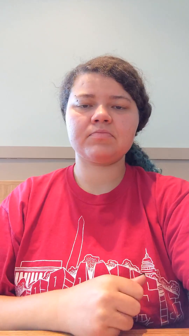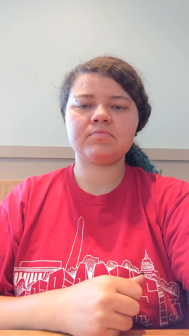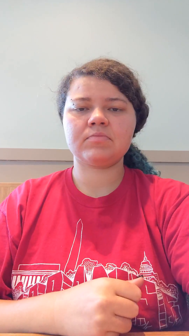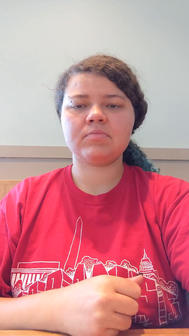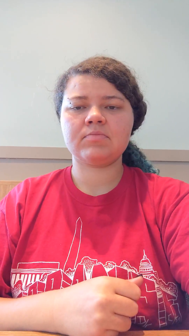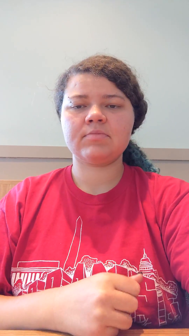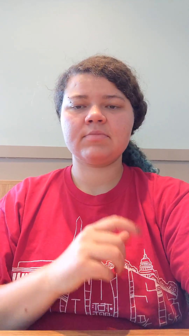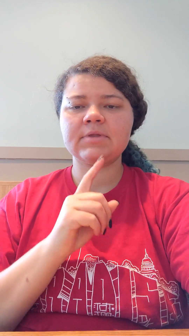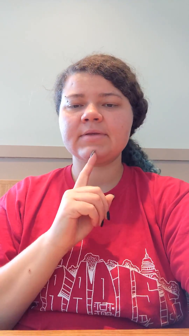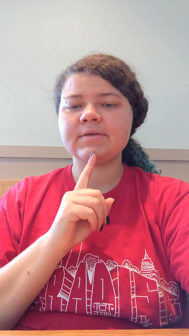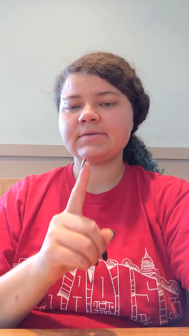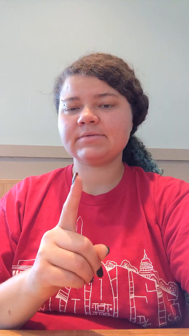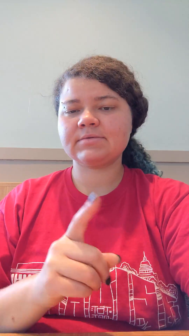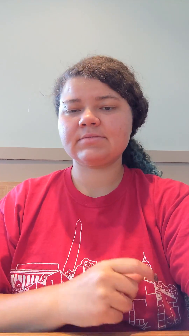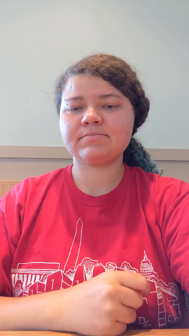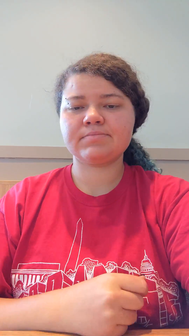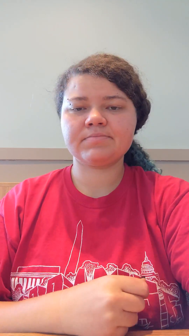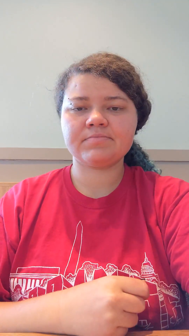is